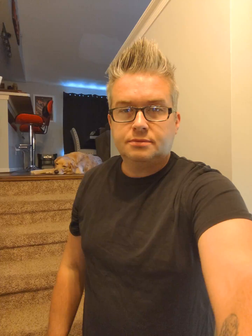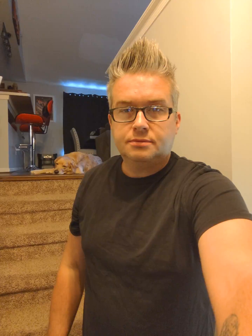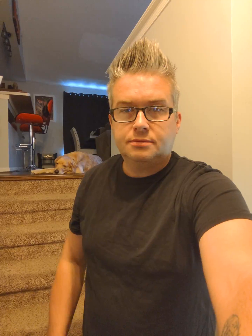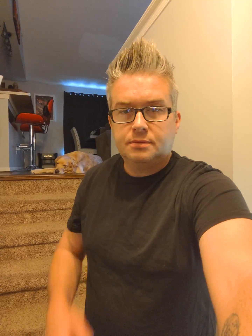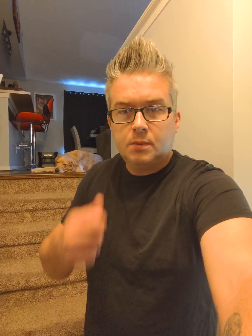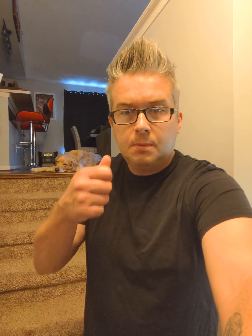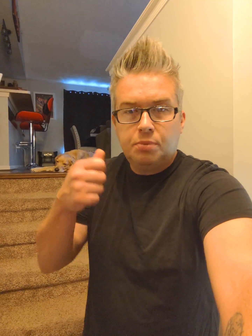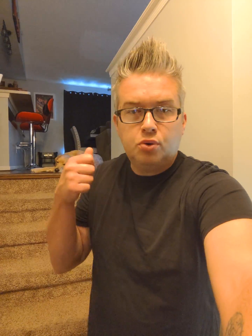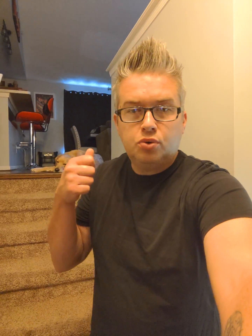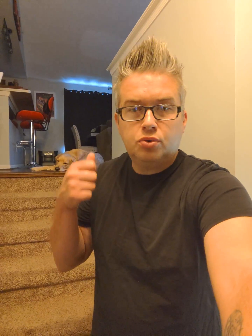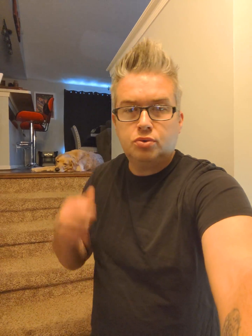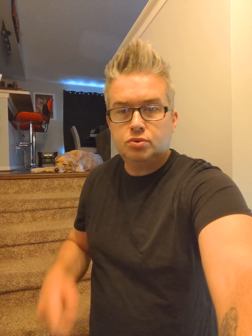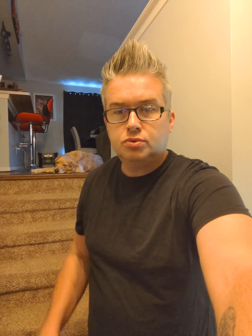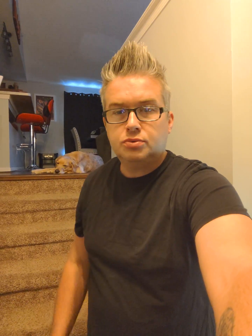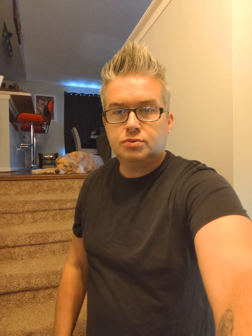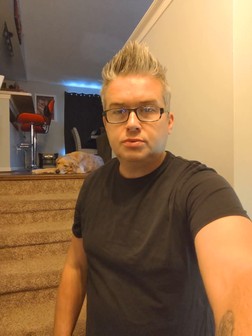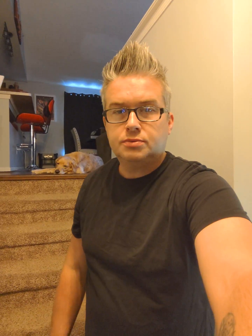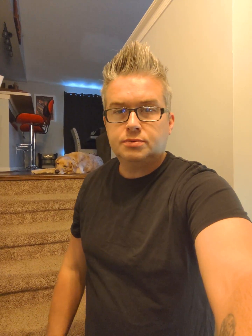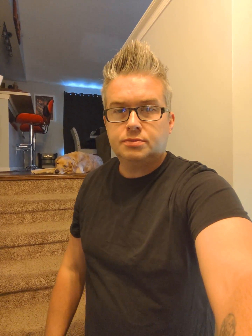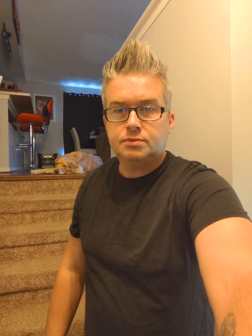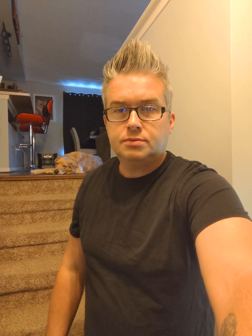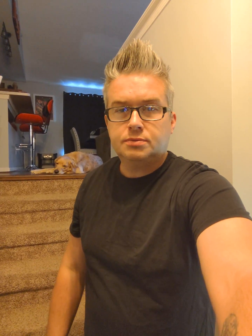pull